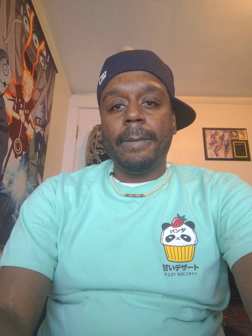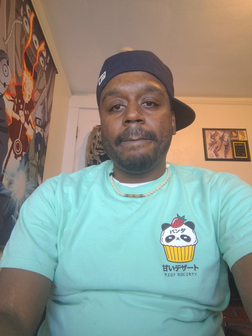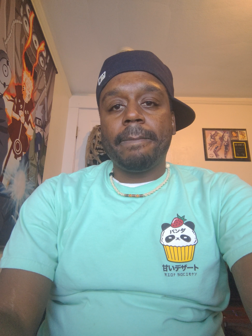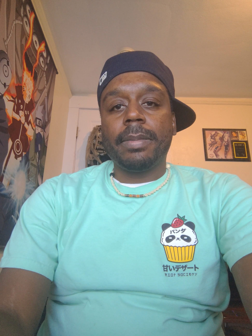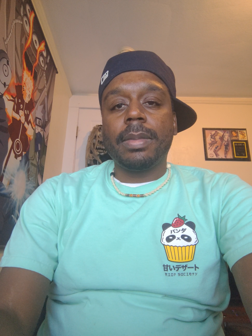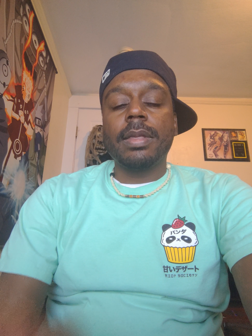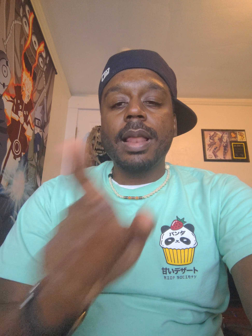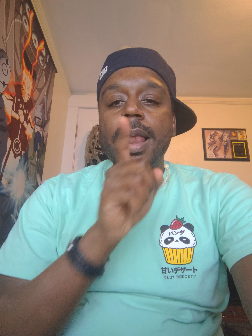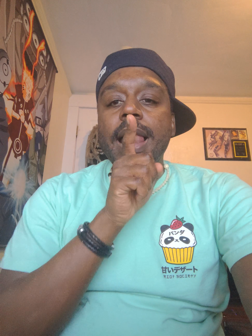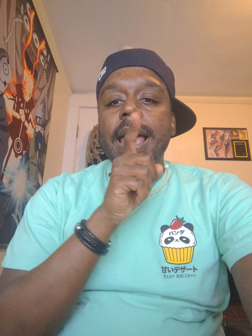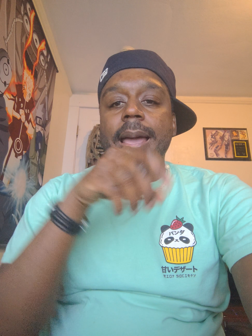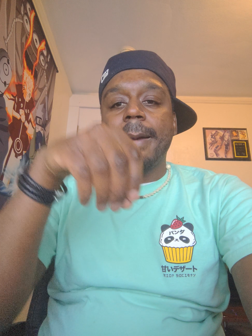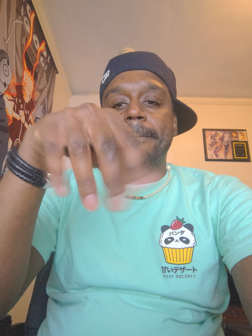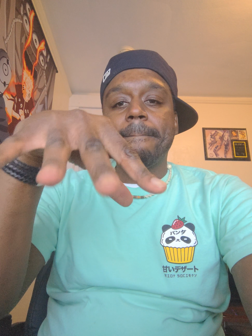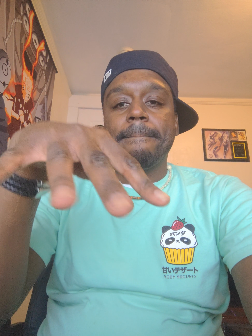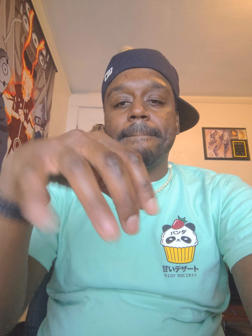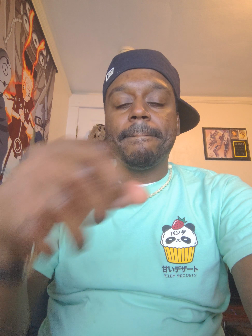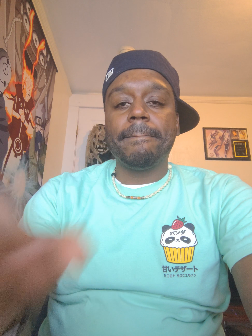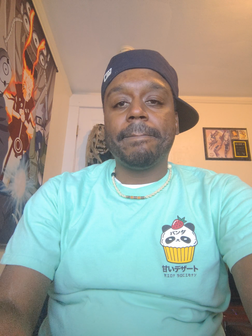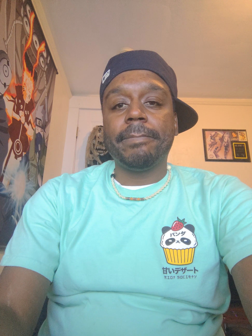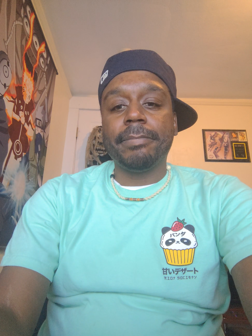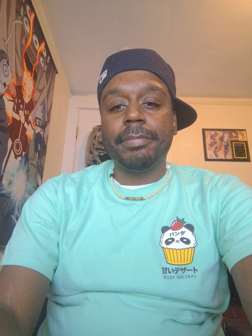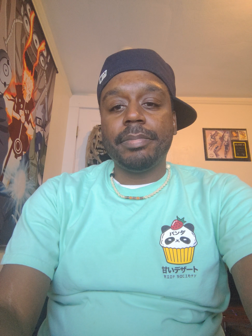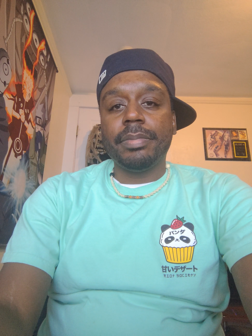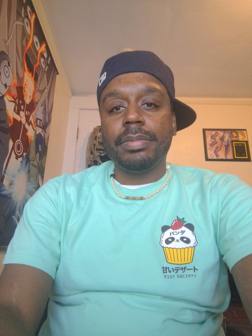lamp